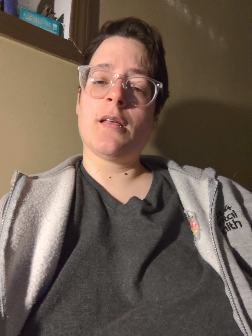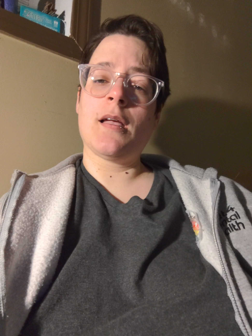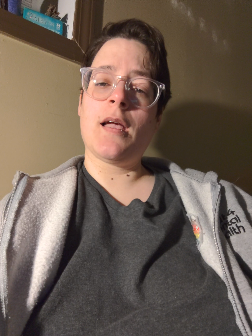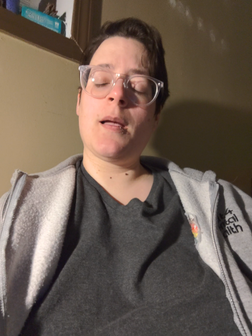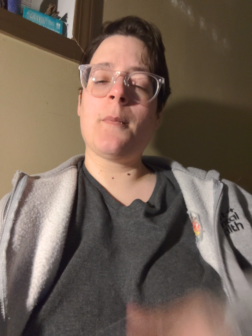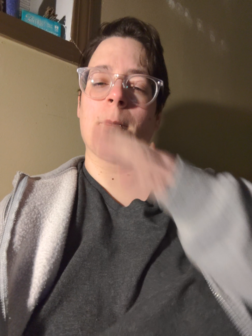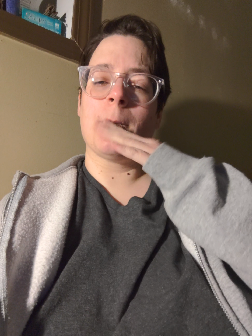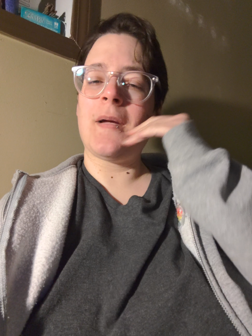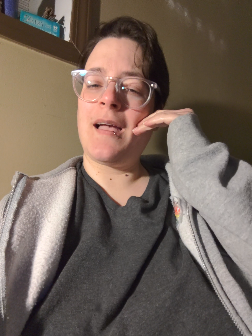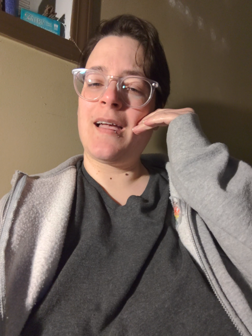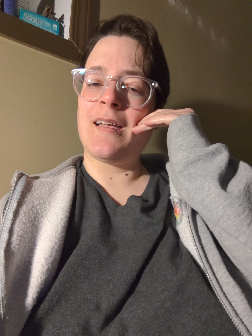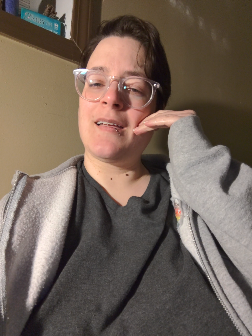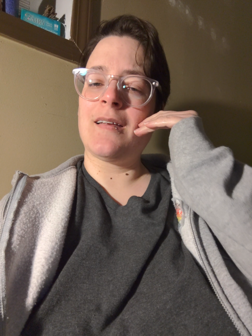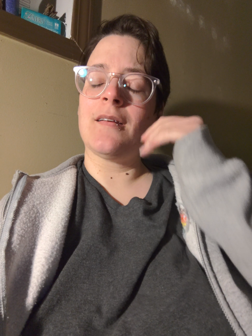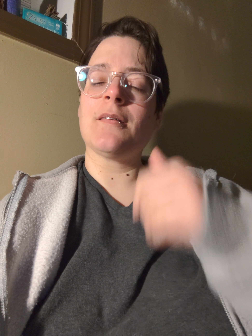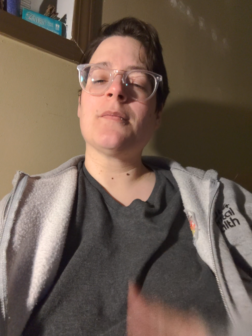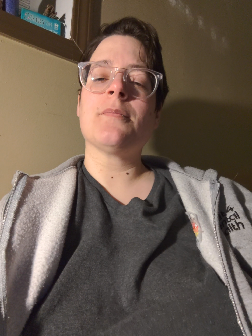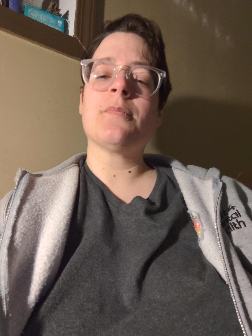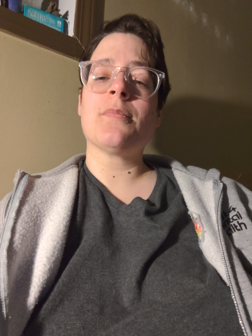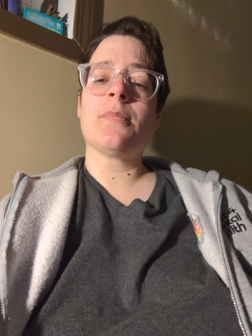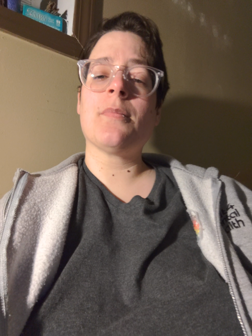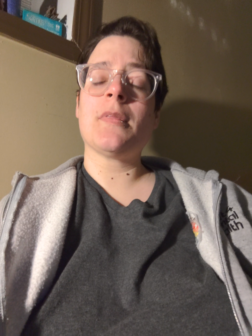smile